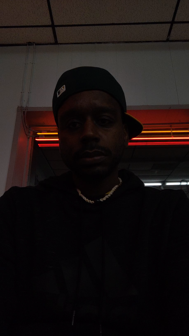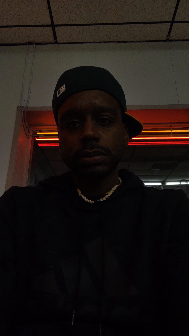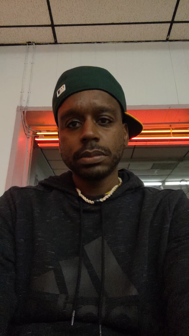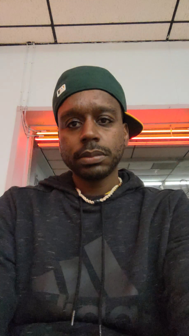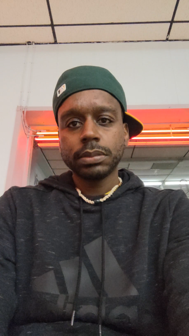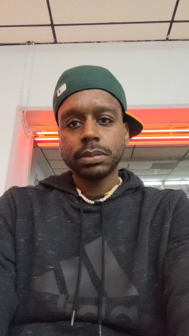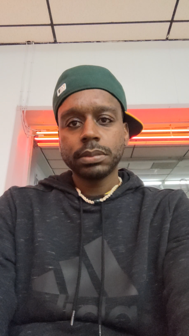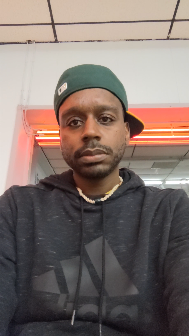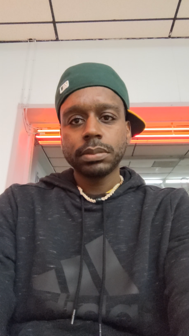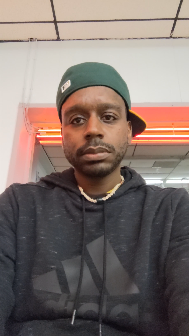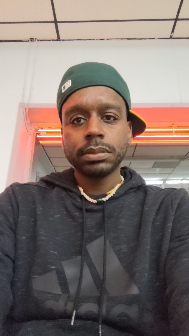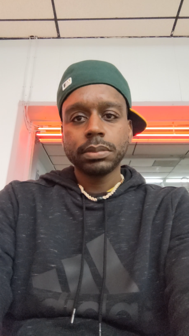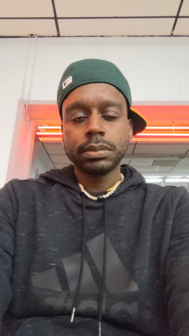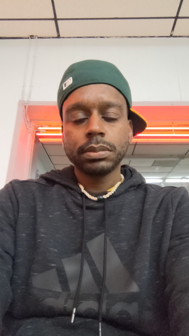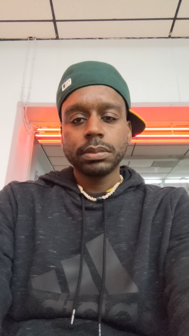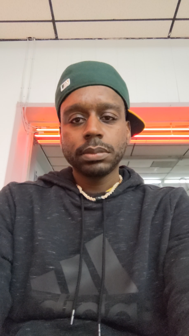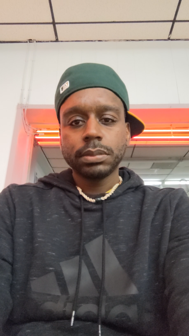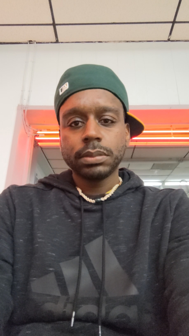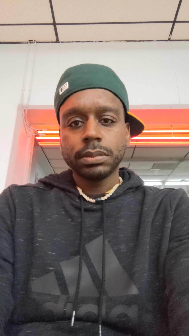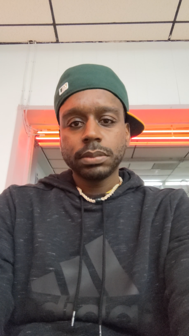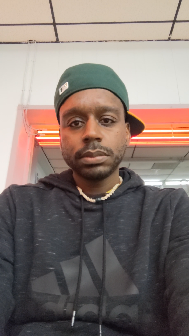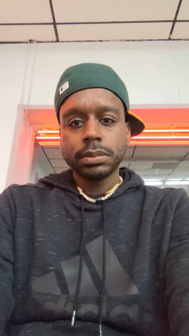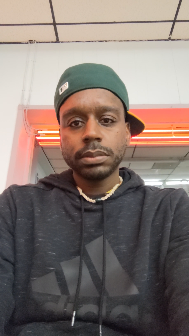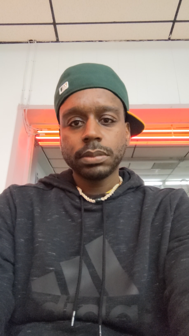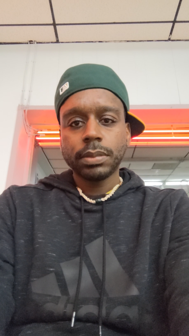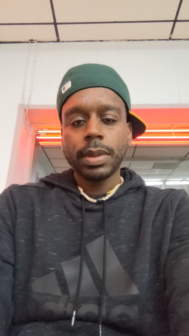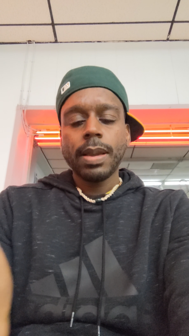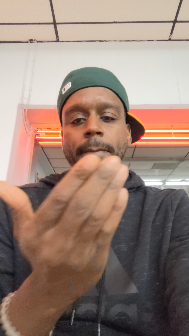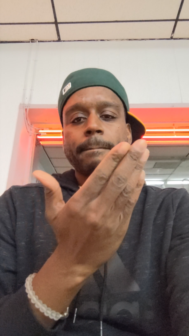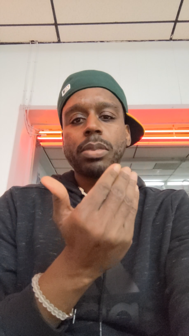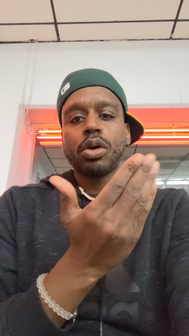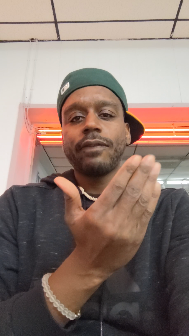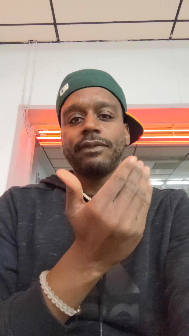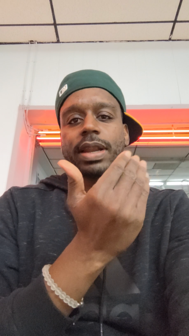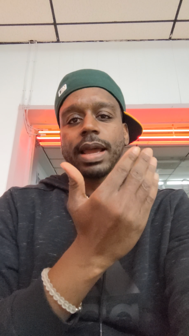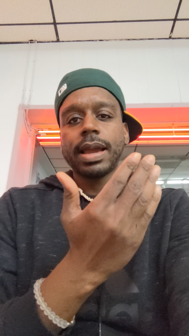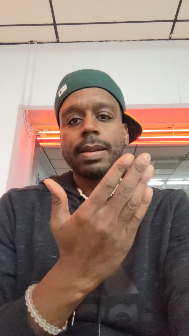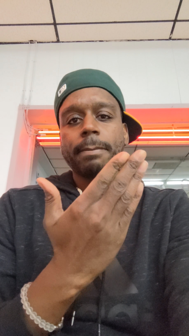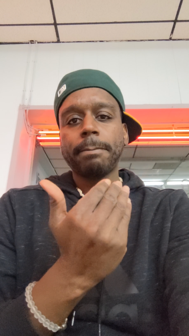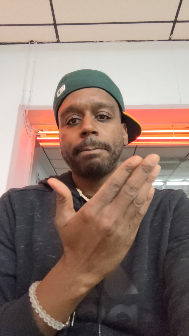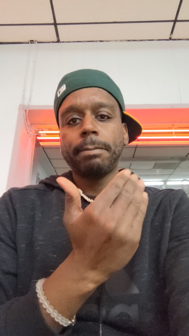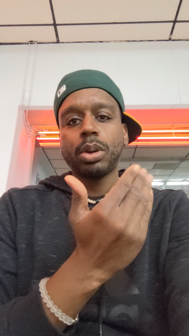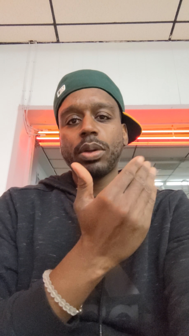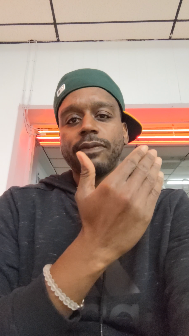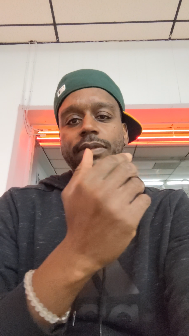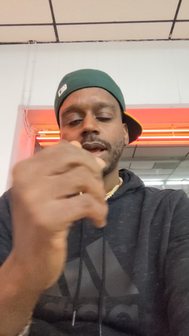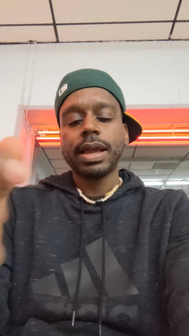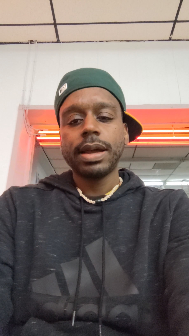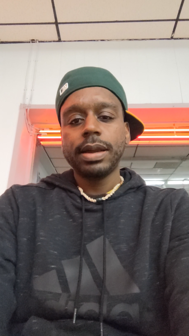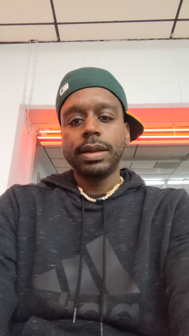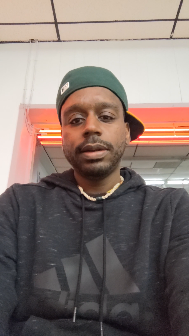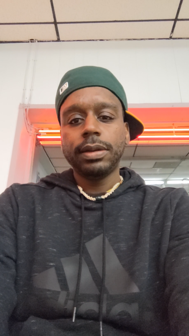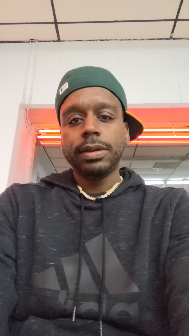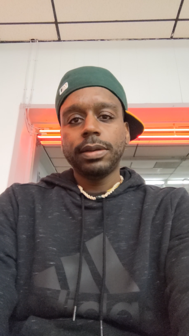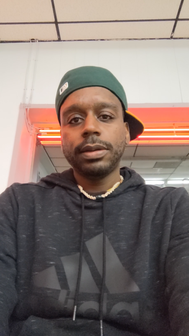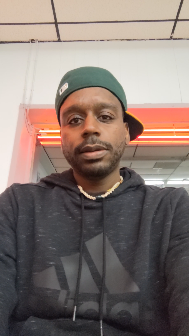butterfly